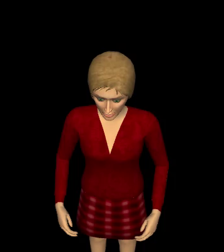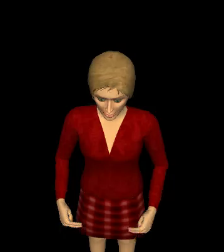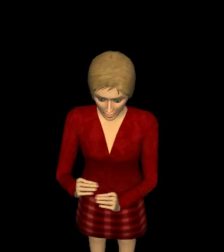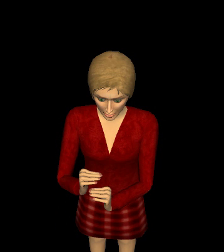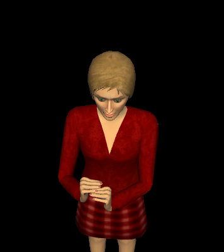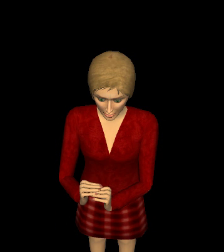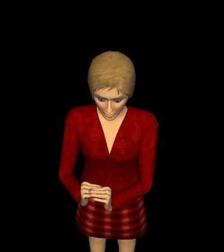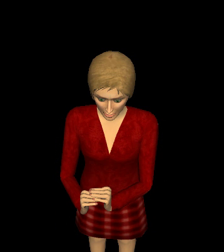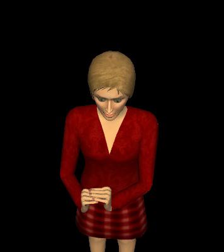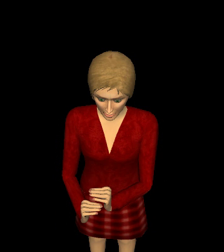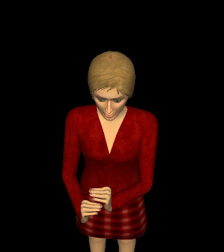برنامج